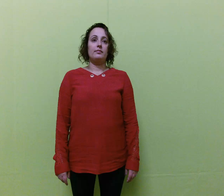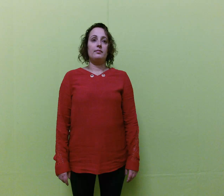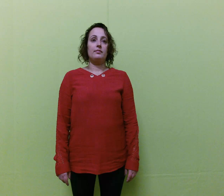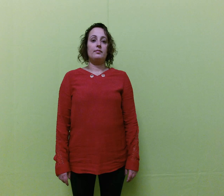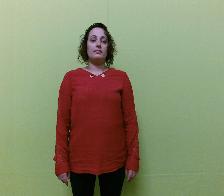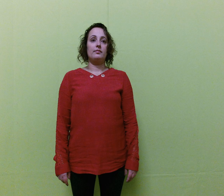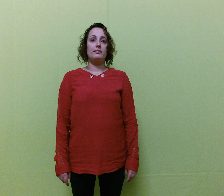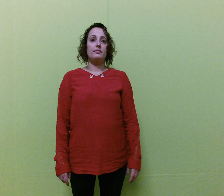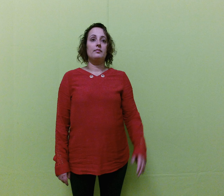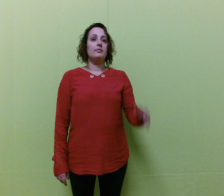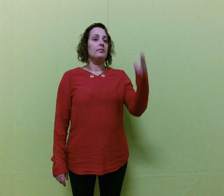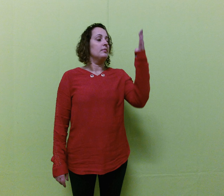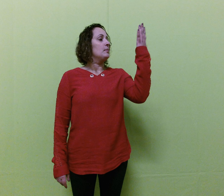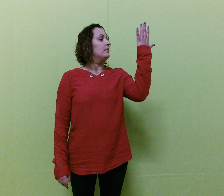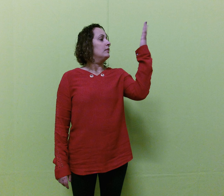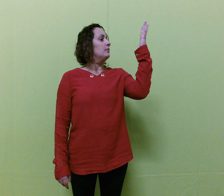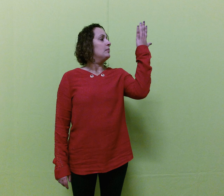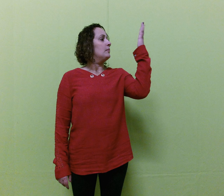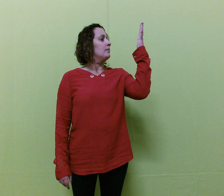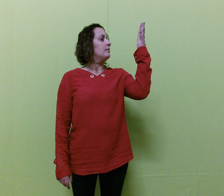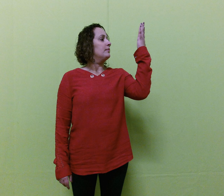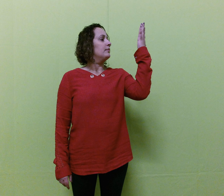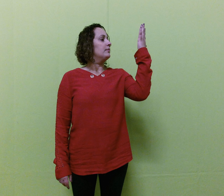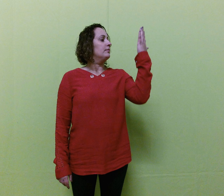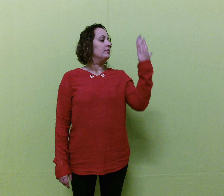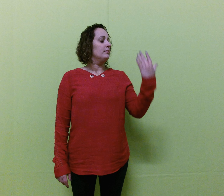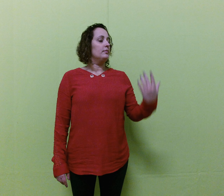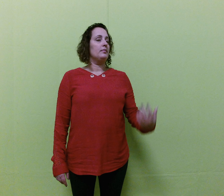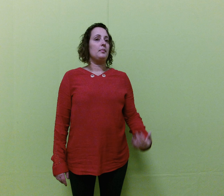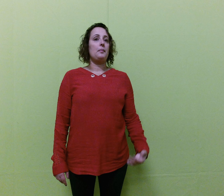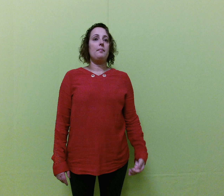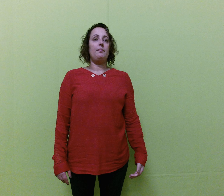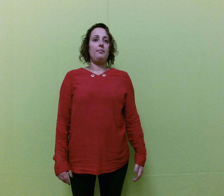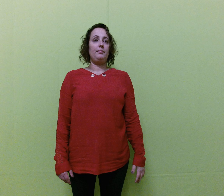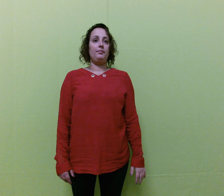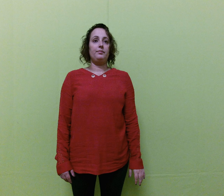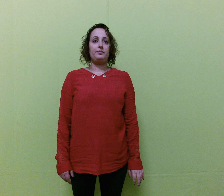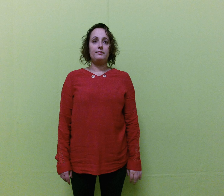espelho